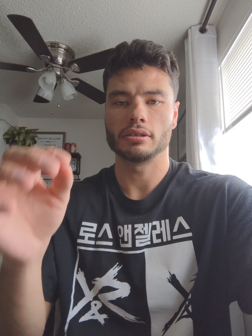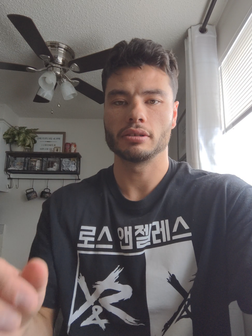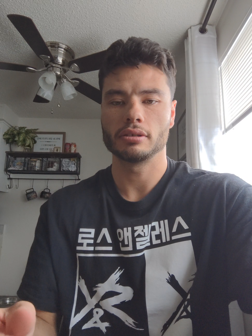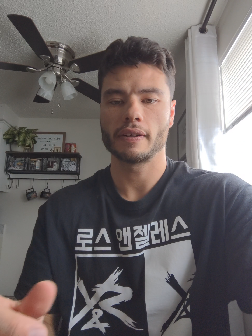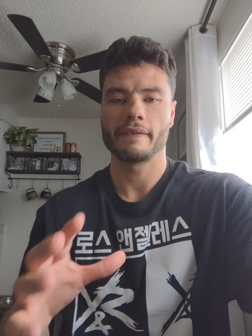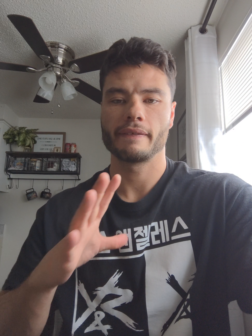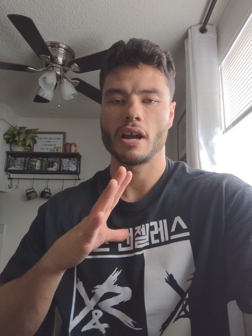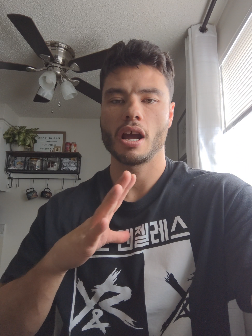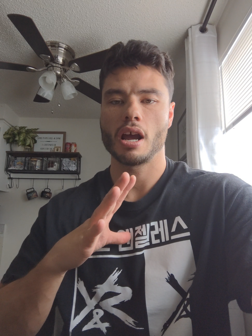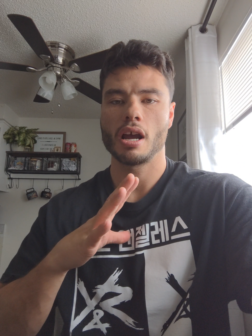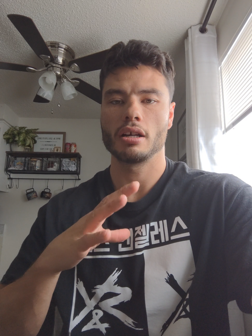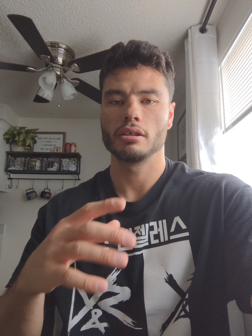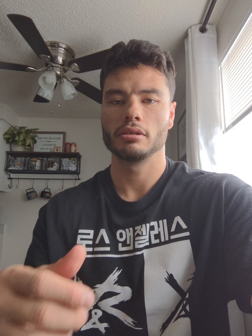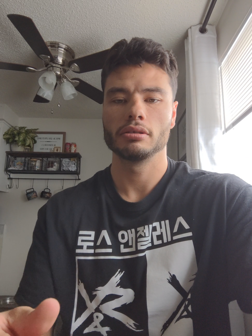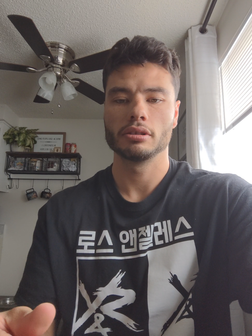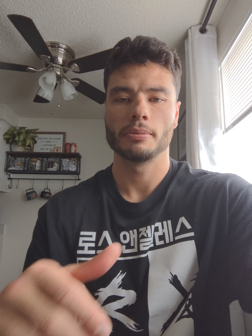fine